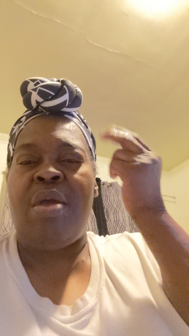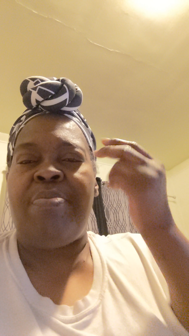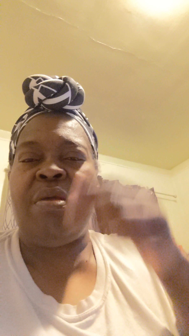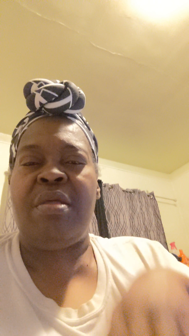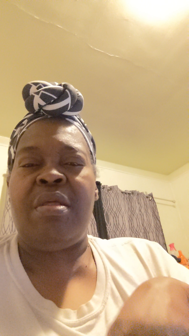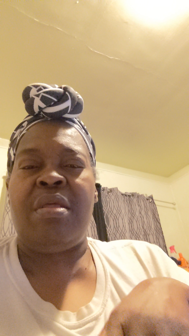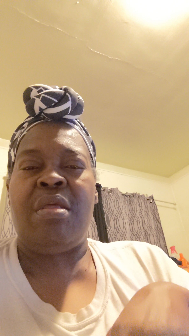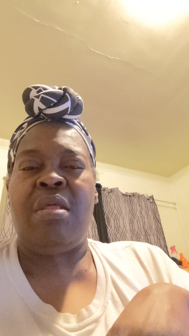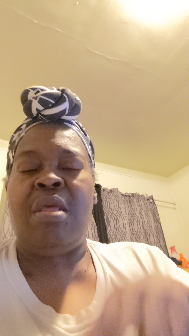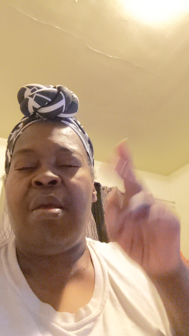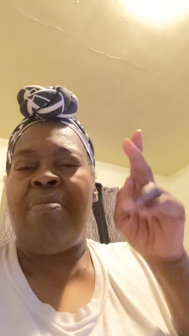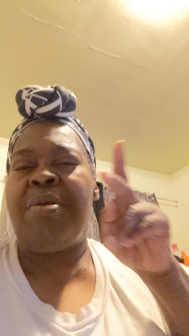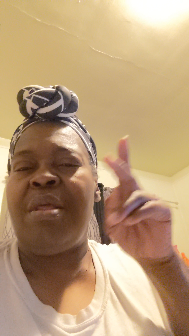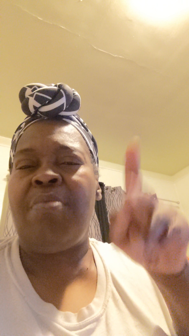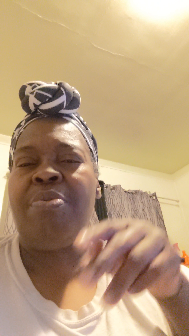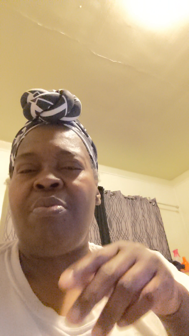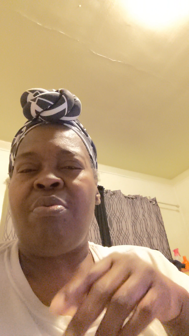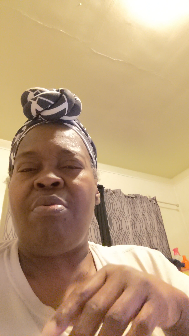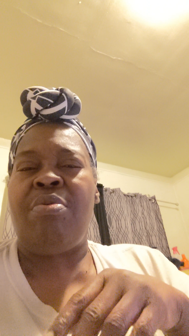people